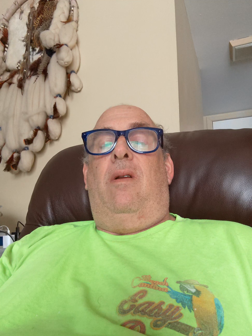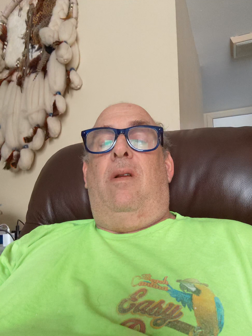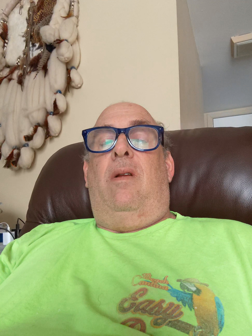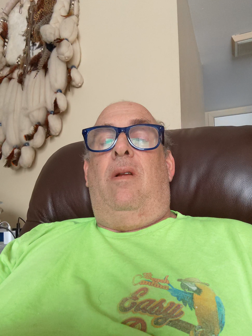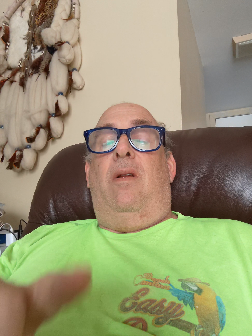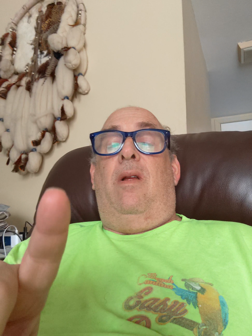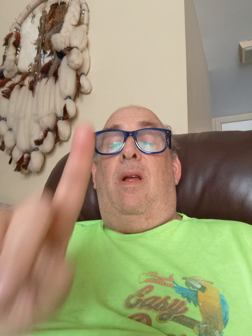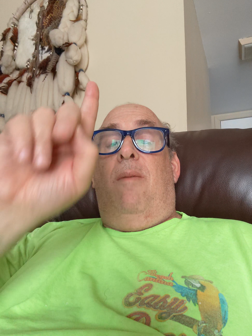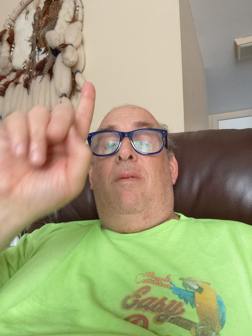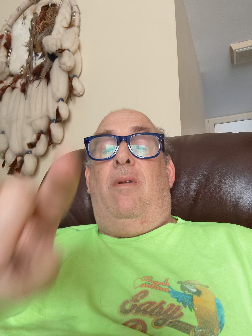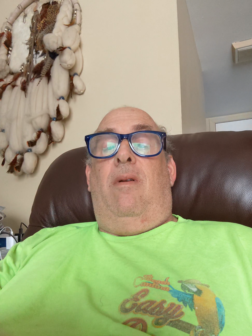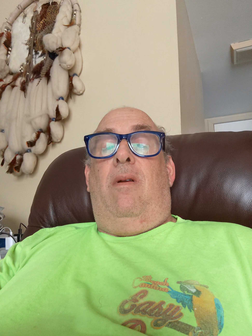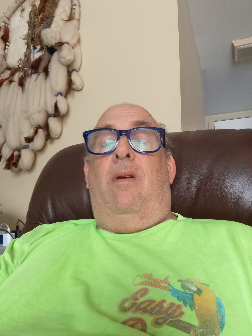up